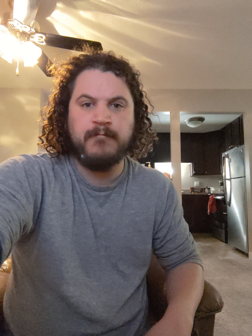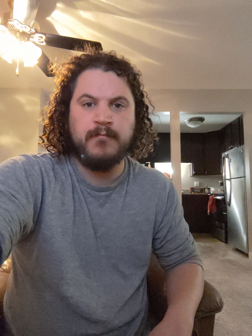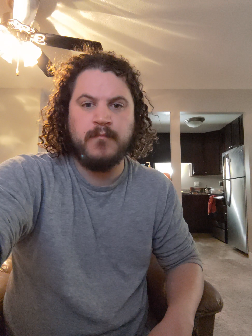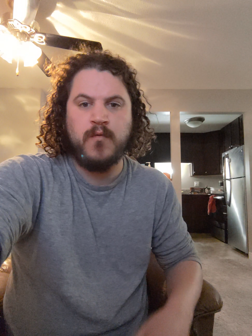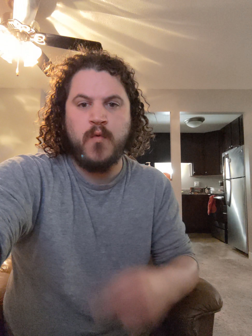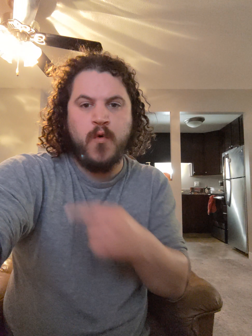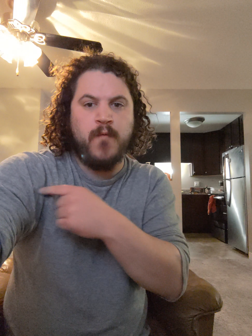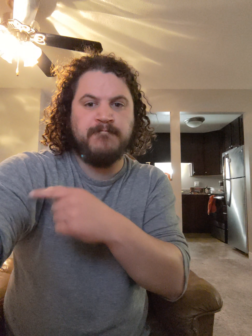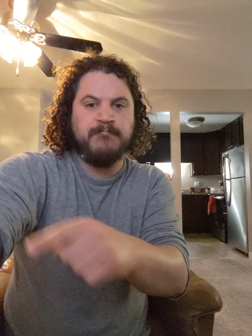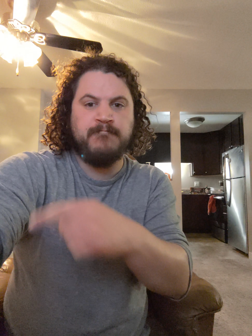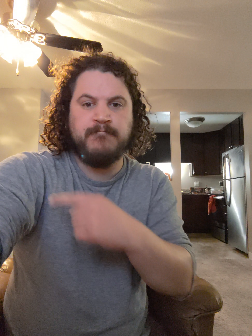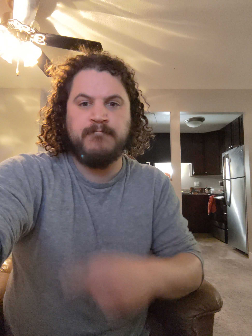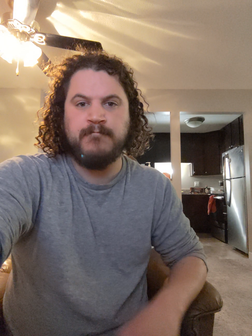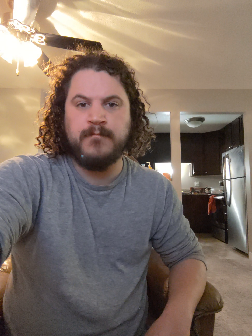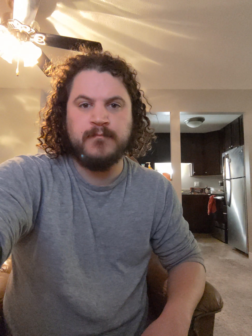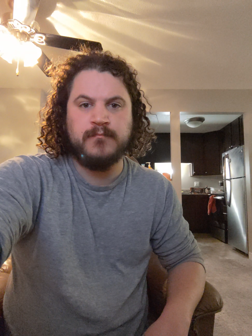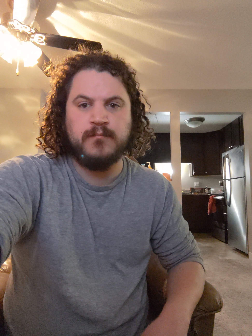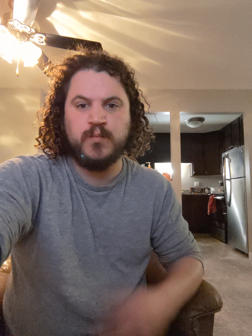arm